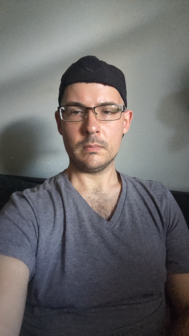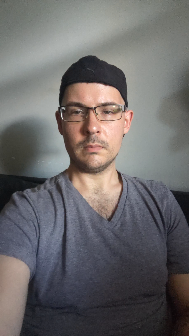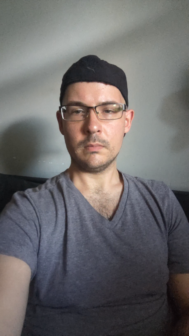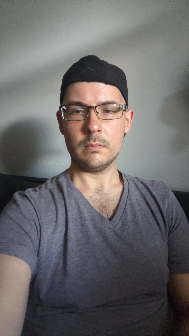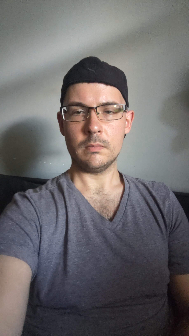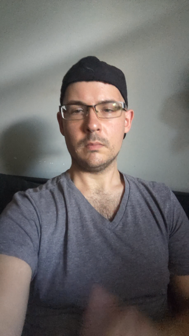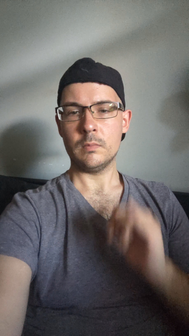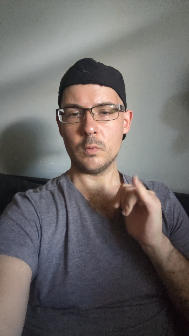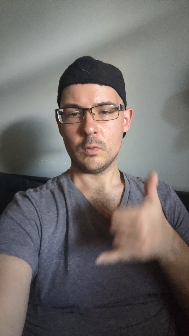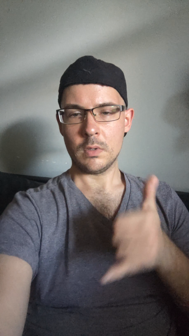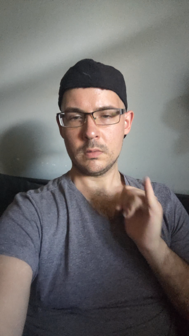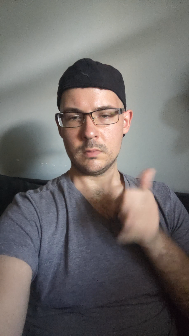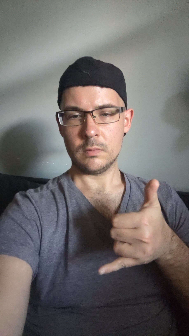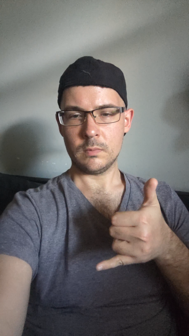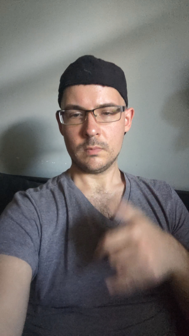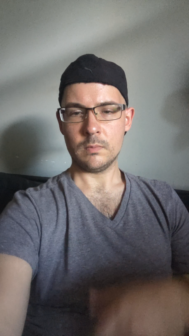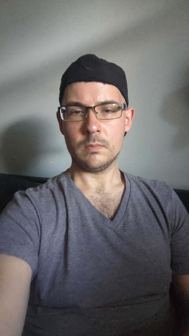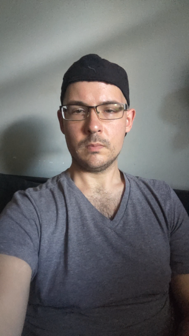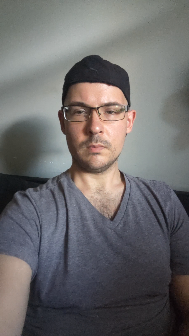rocking chair